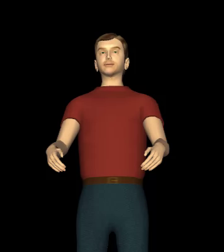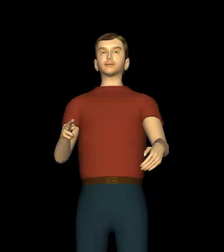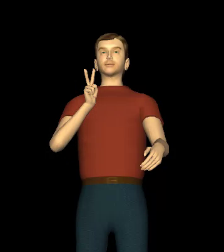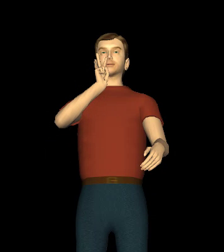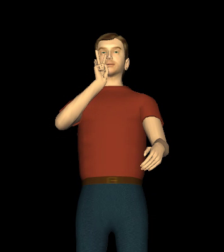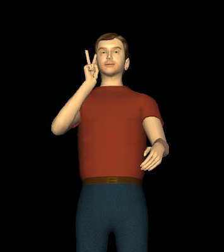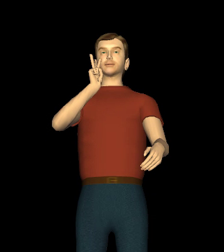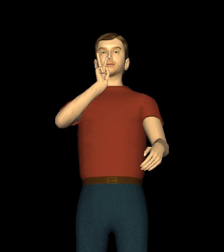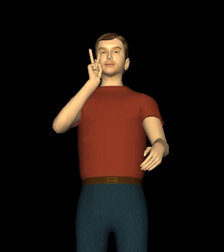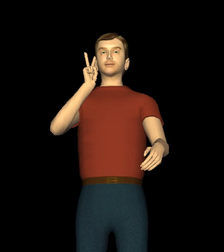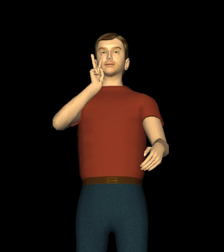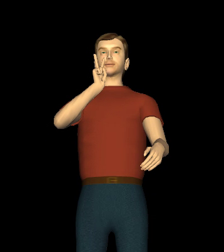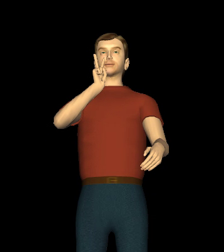مضحك